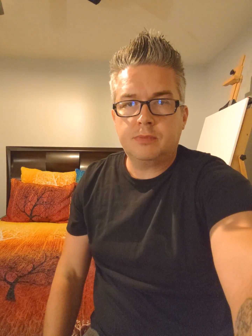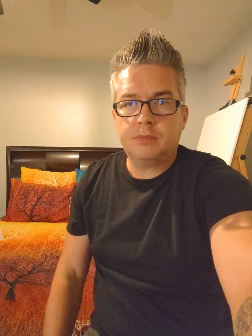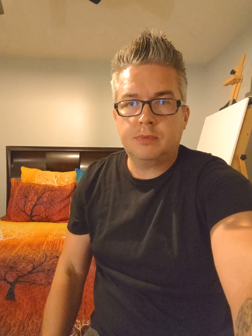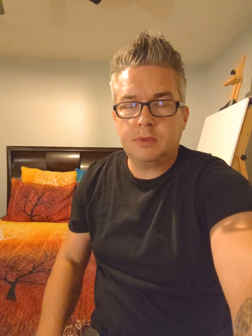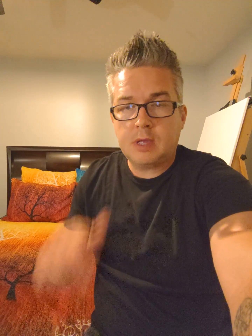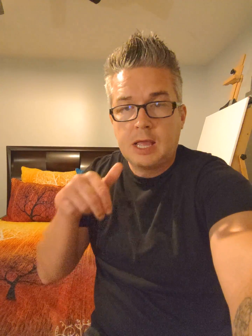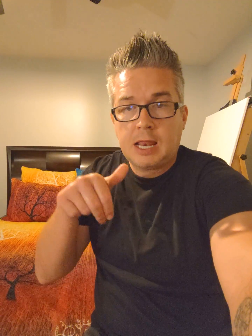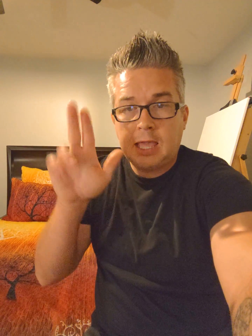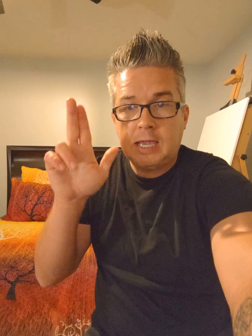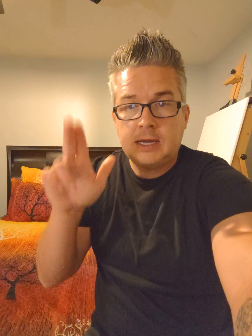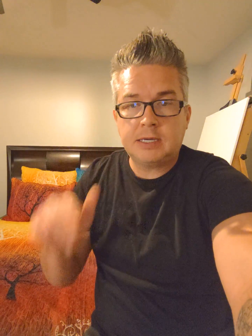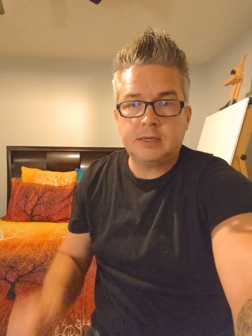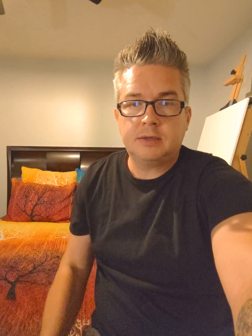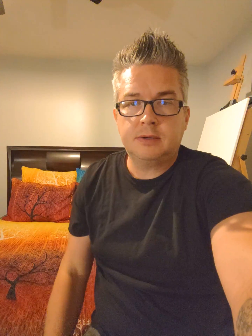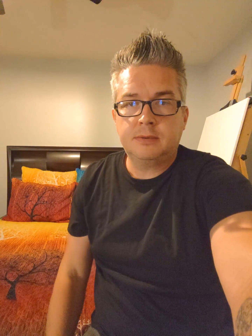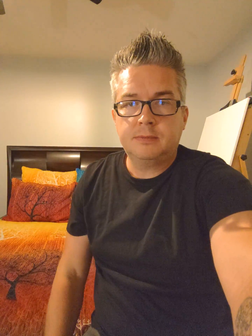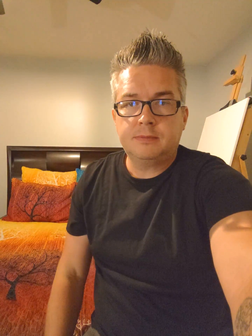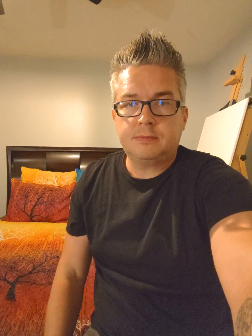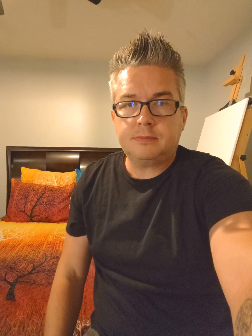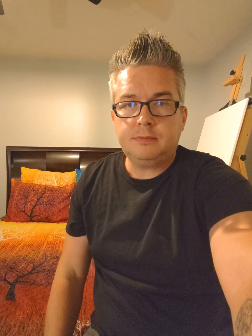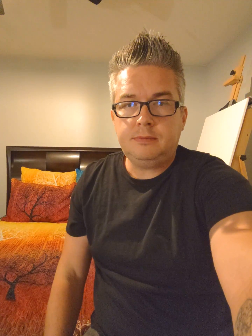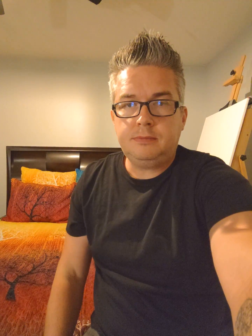lick